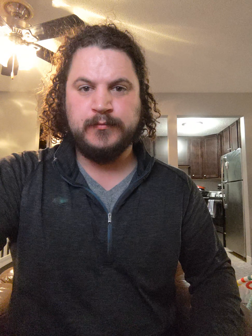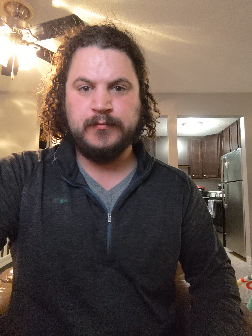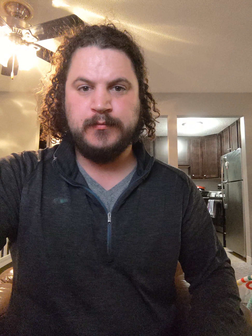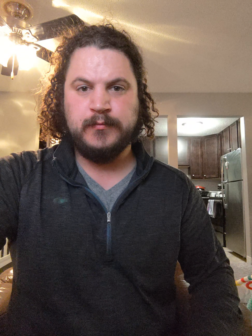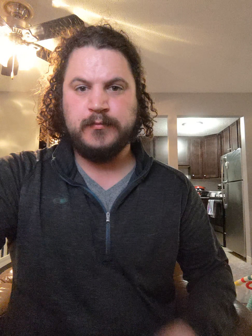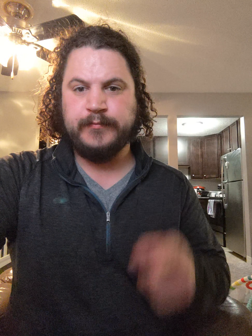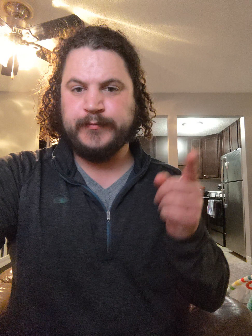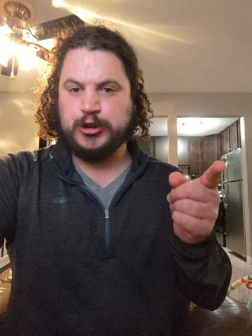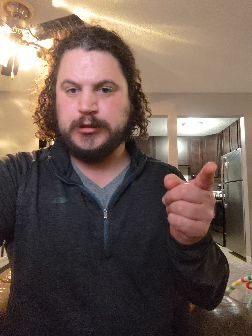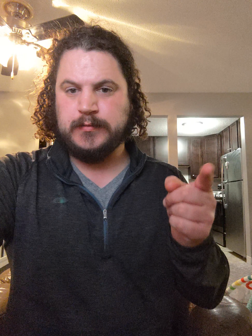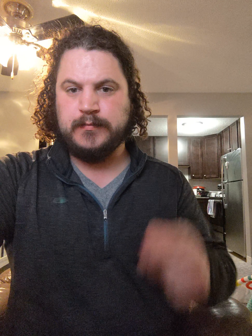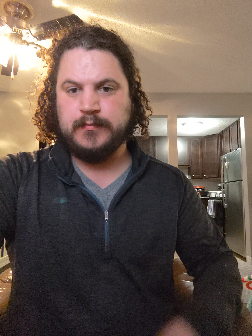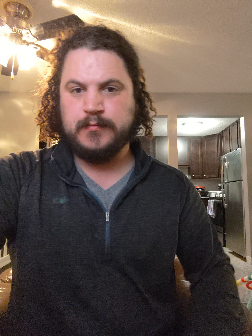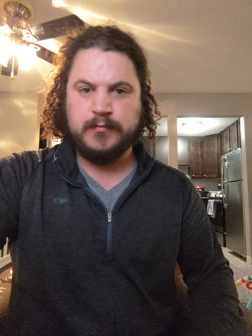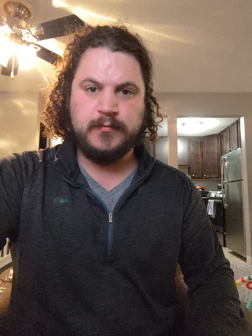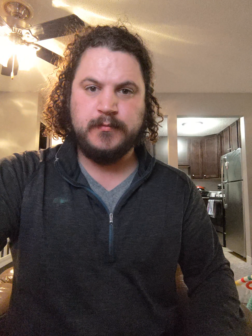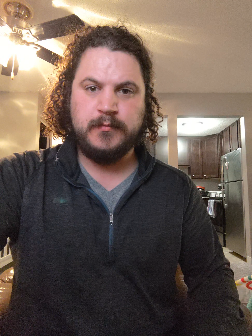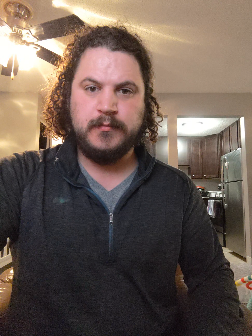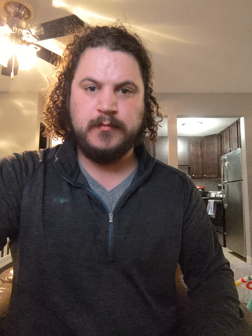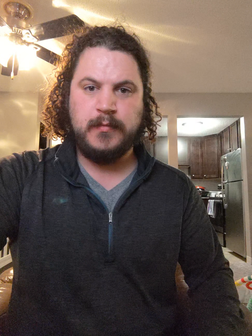he/she/it